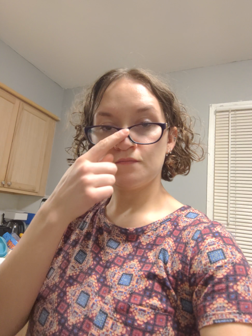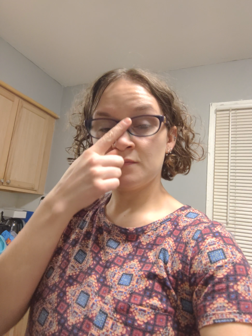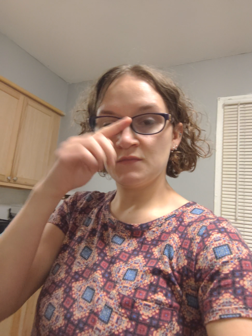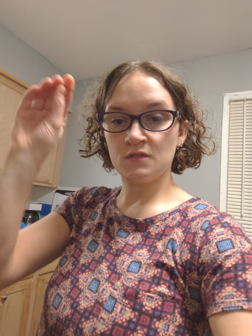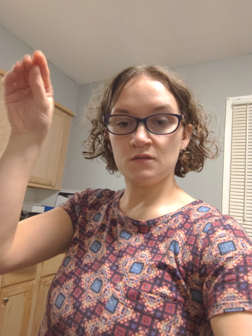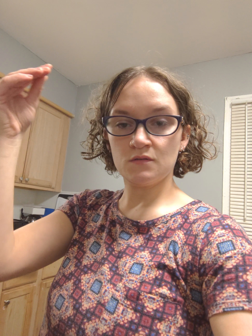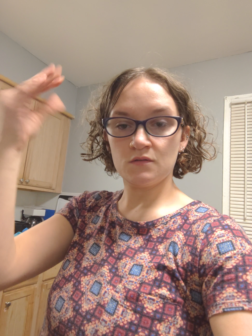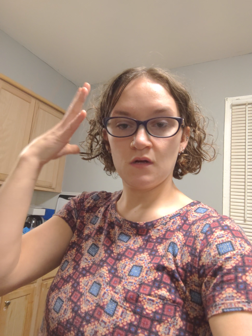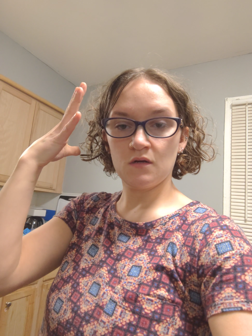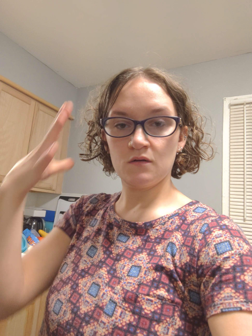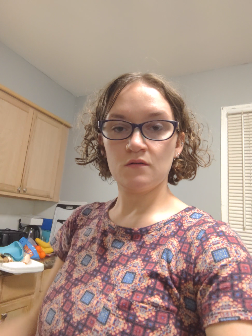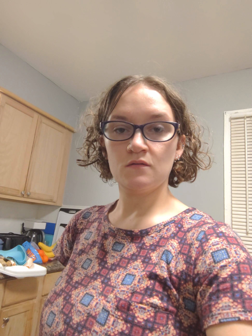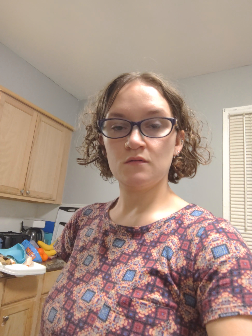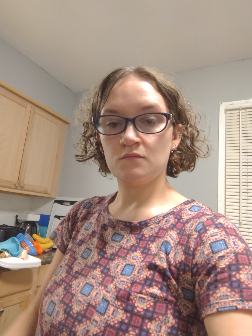sun